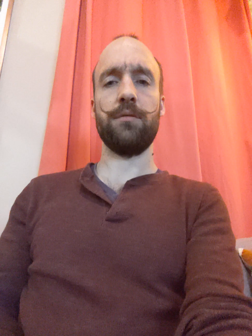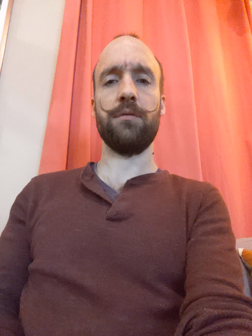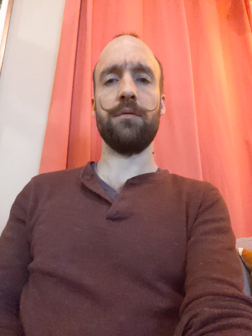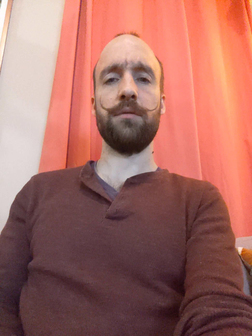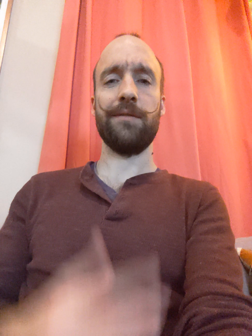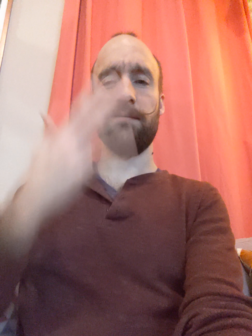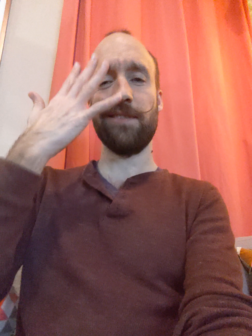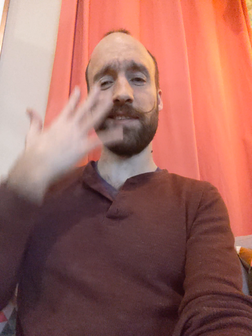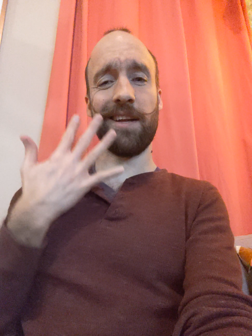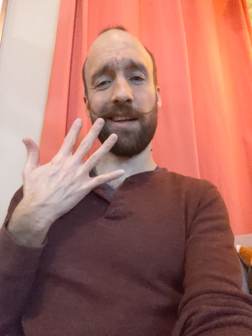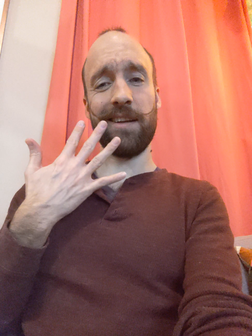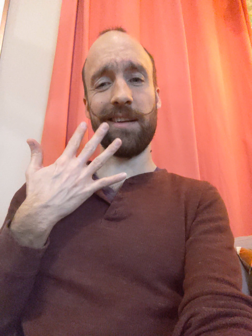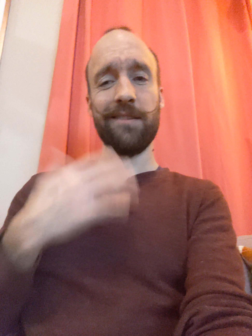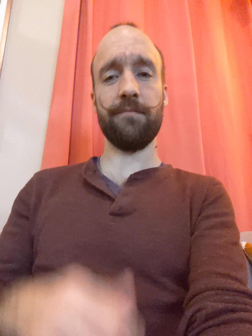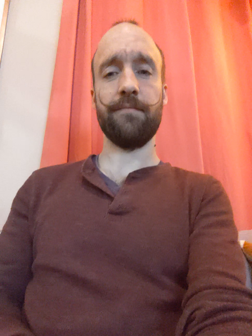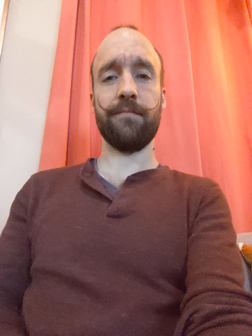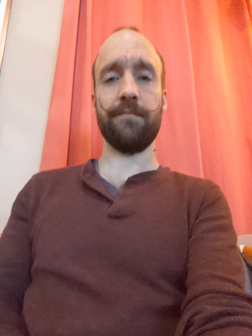sad